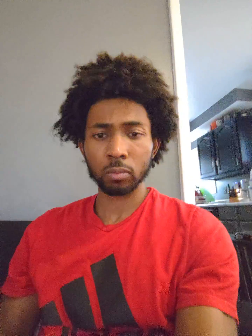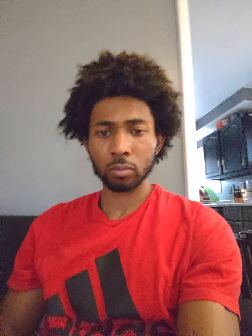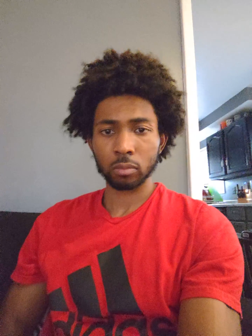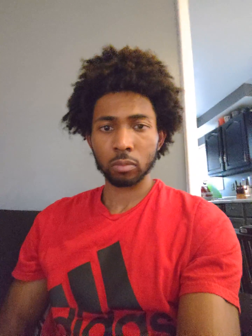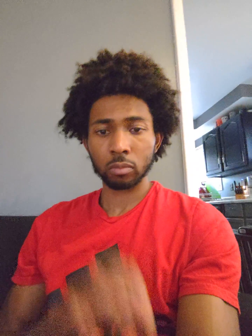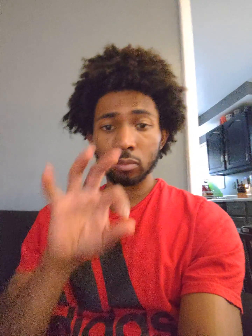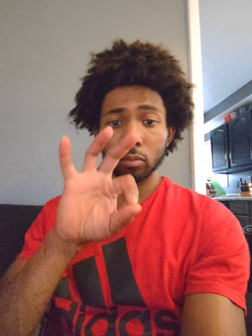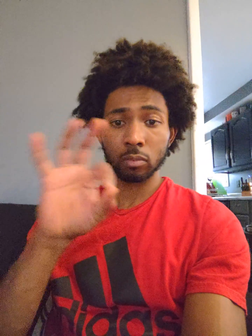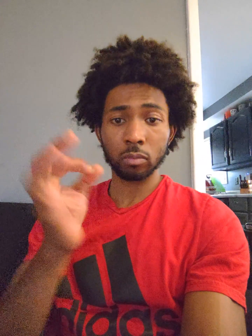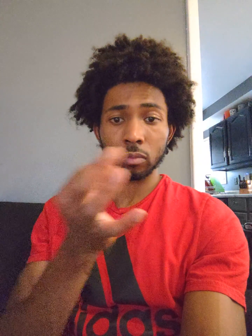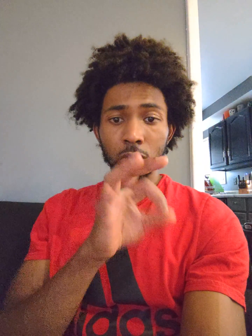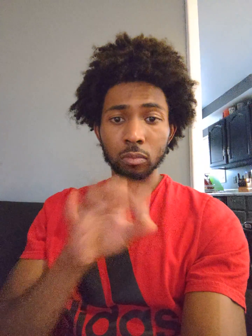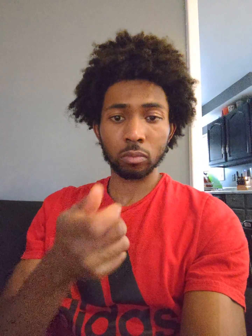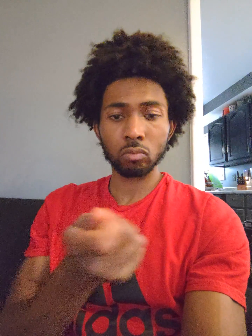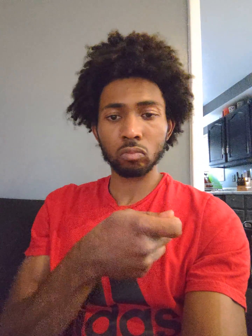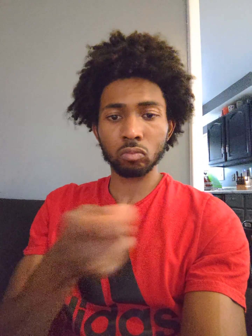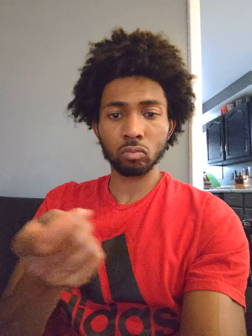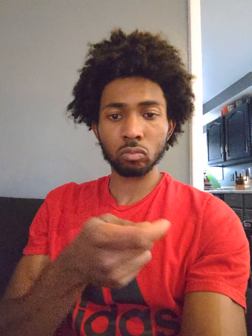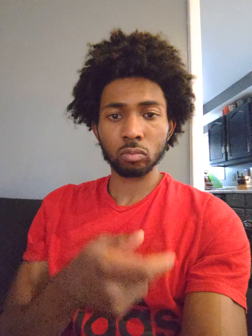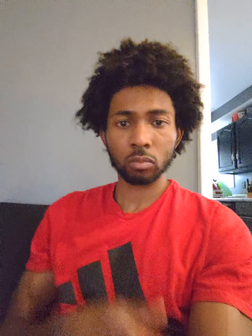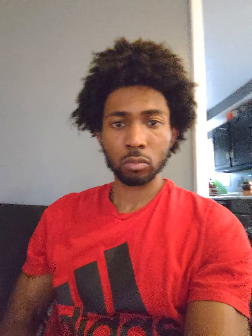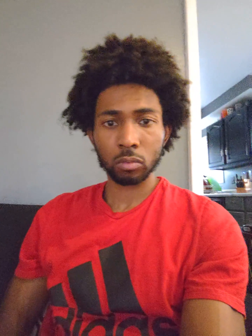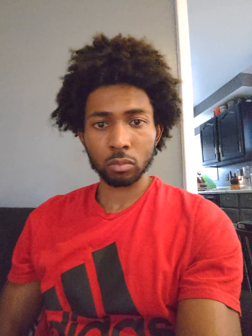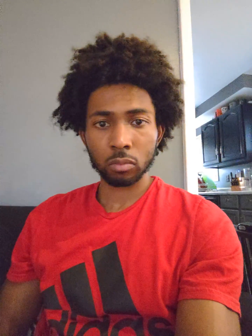hose